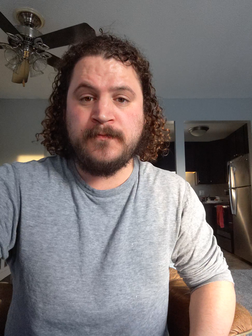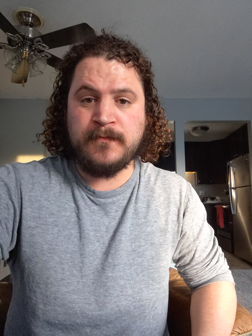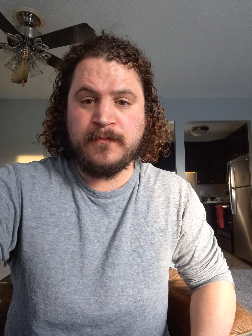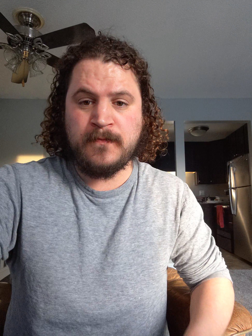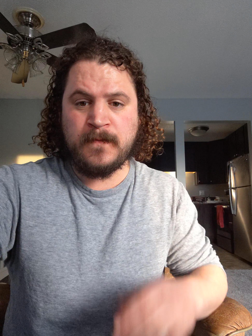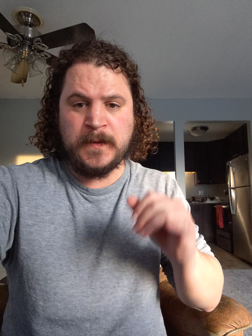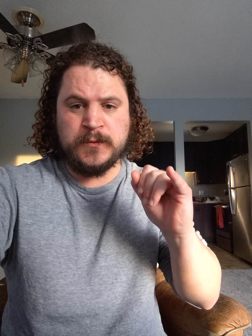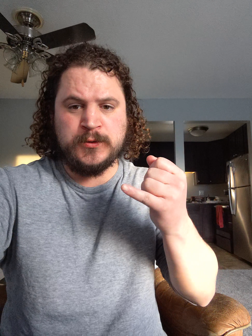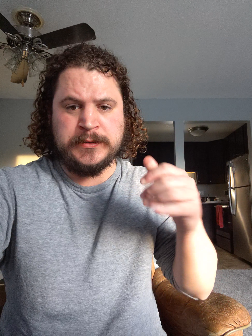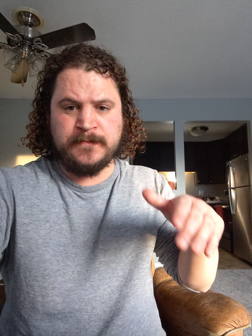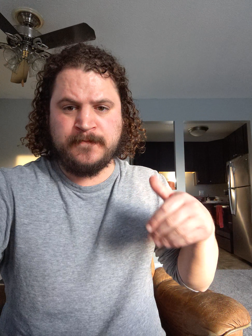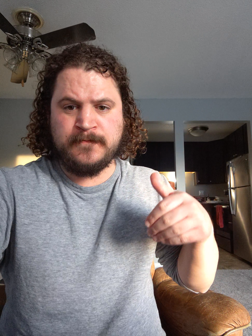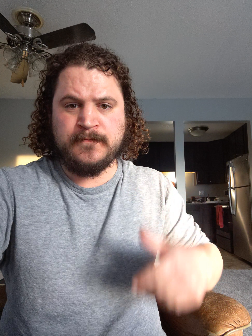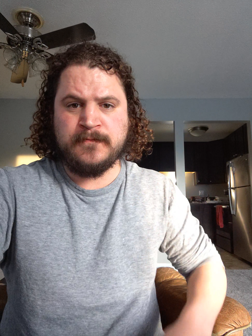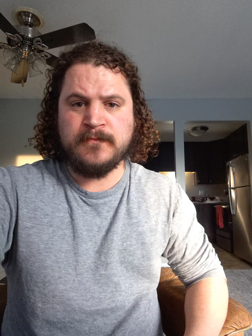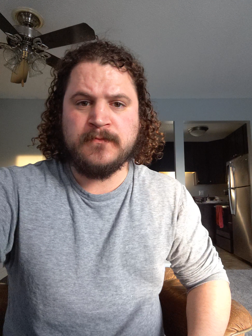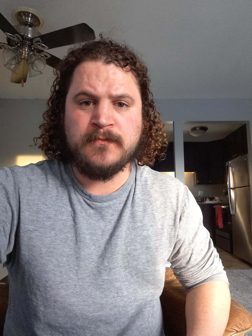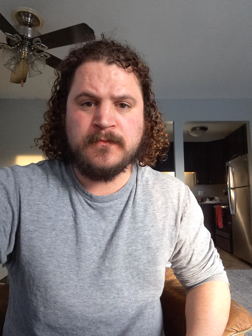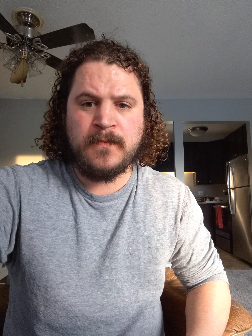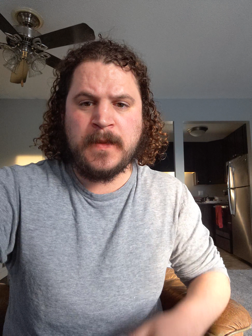jeans